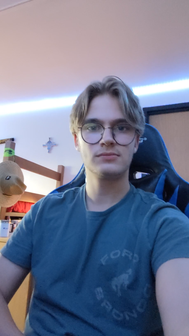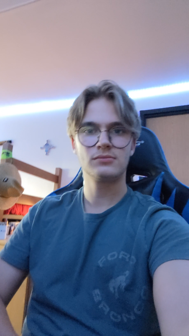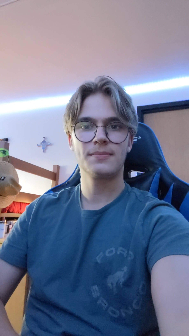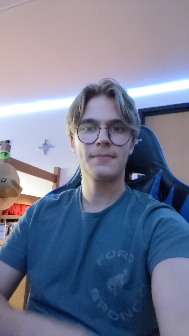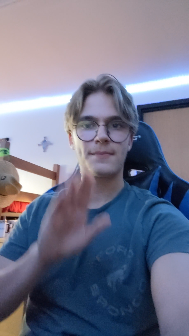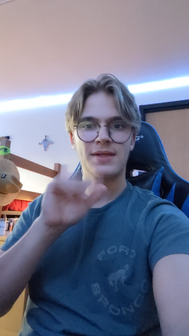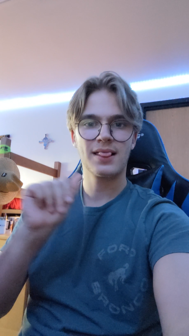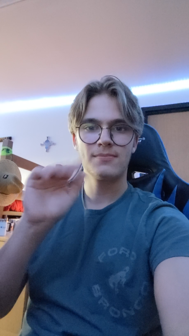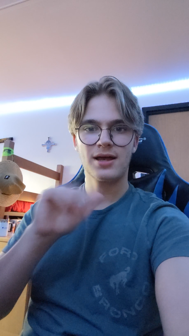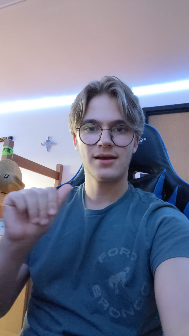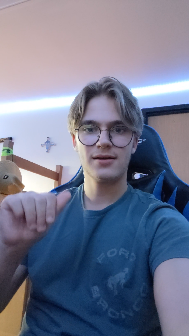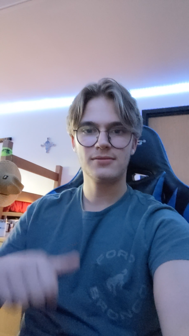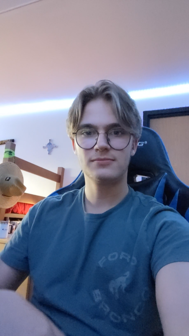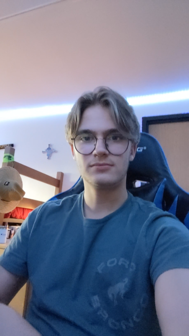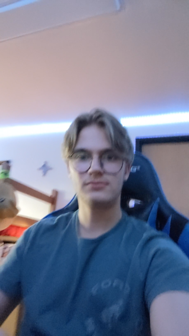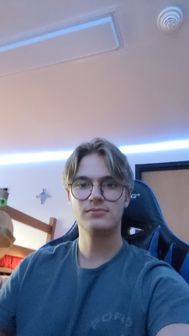baa baa